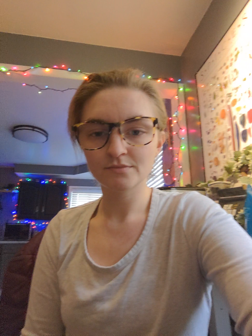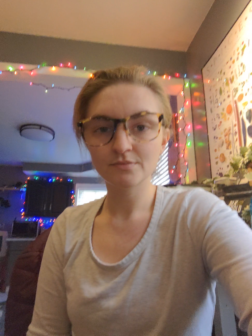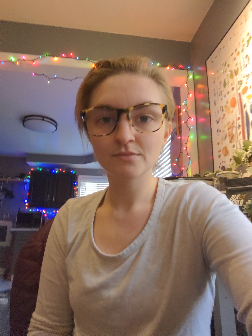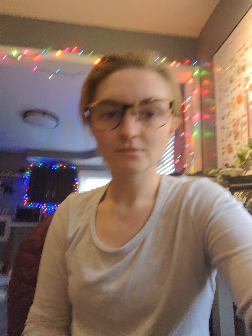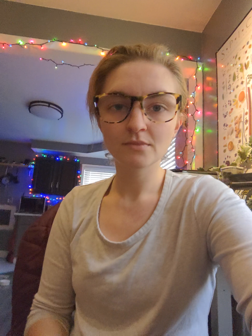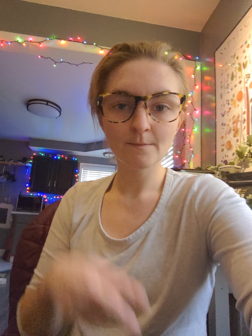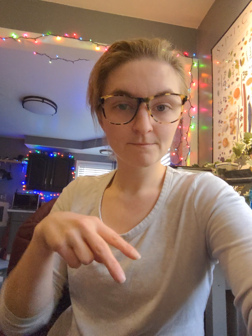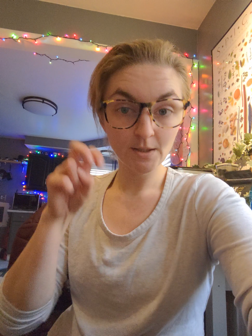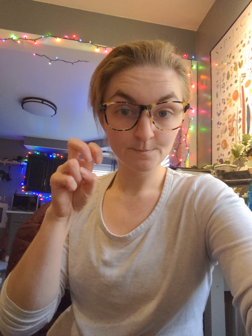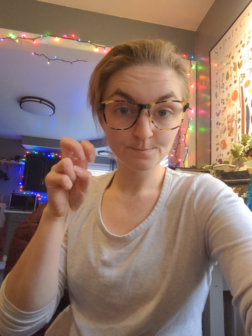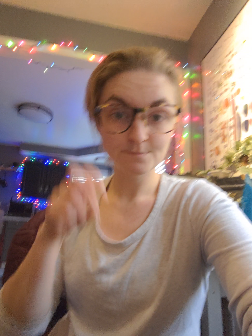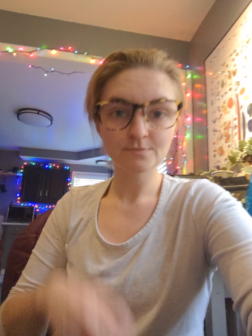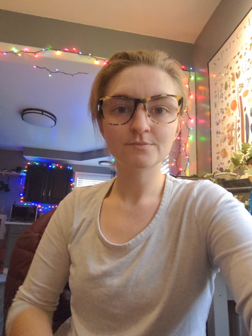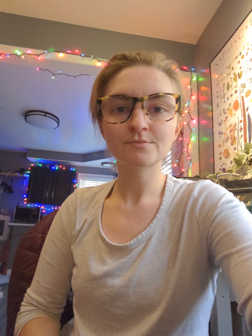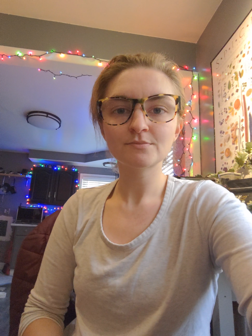jump